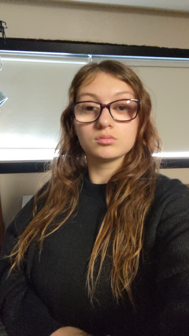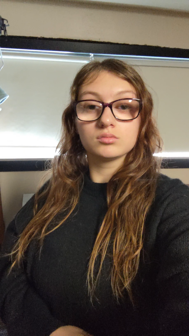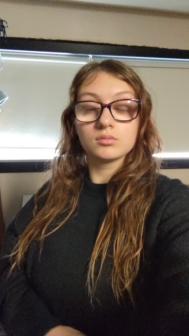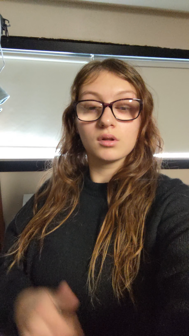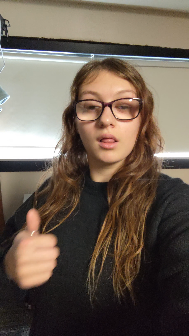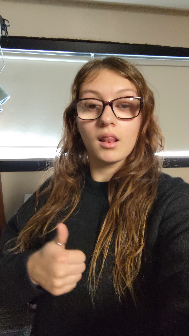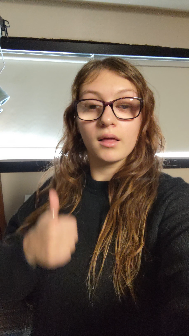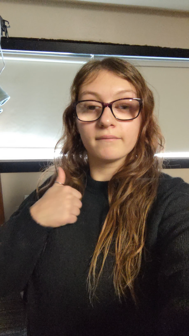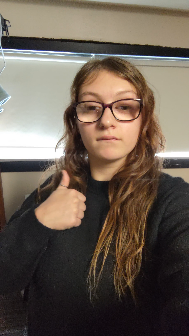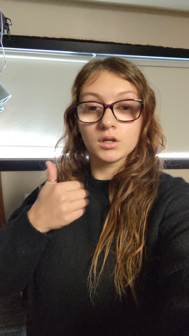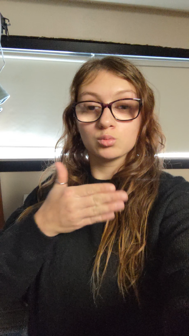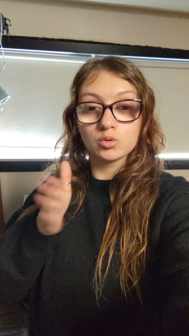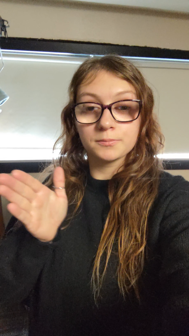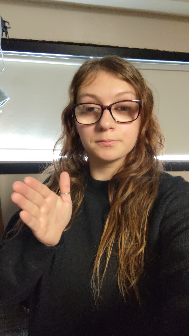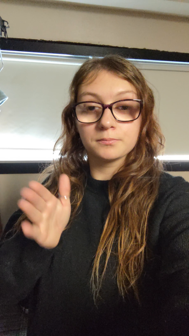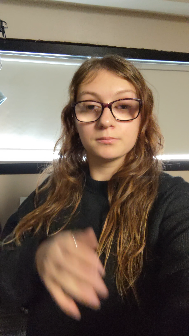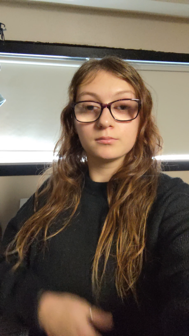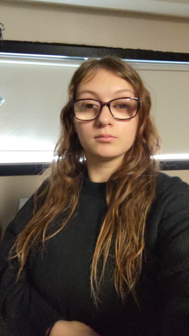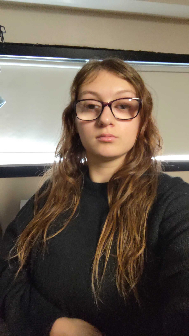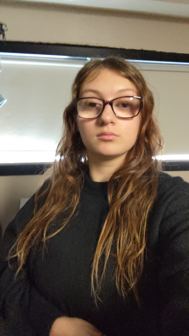living room